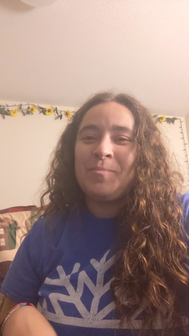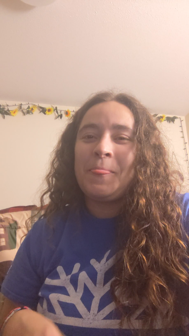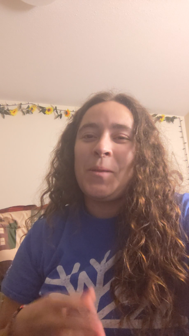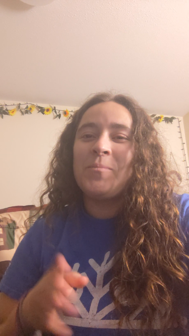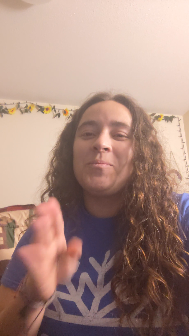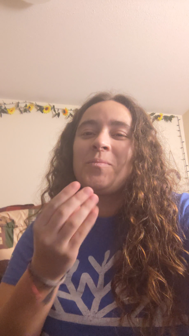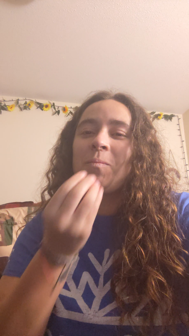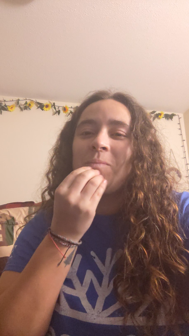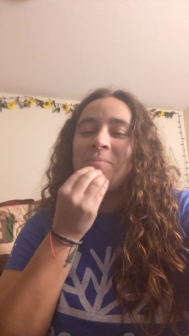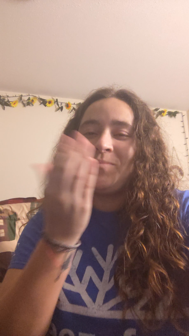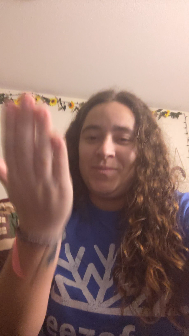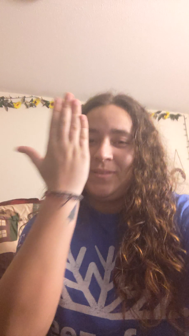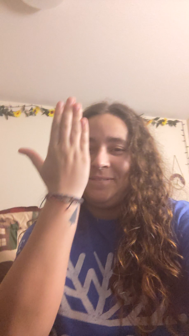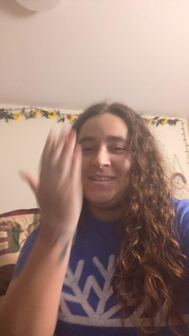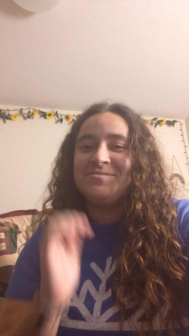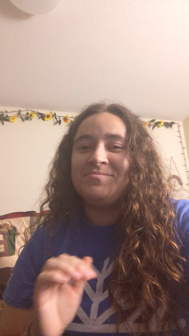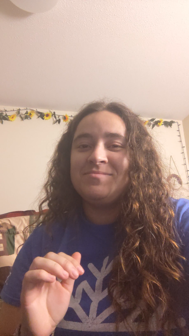breakfast